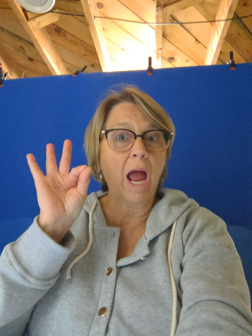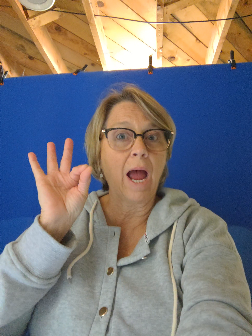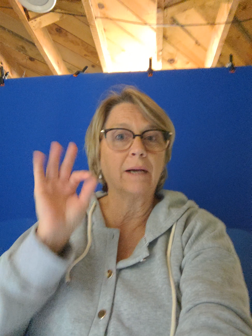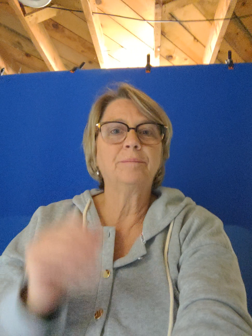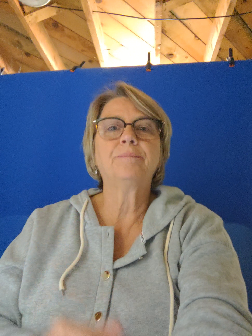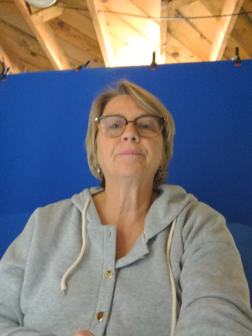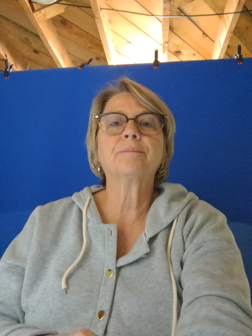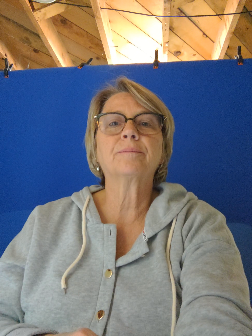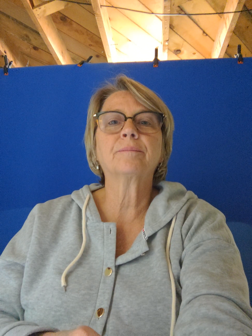find